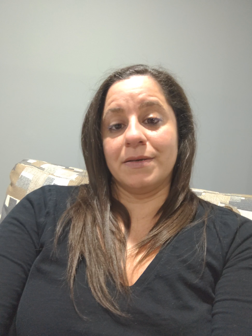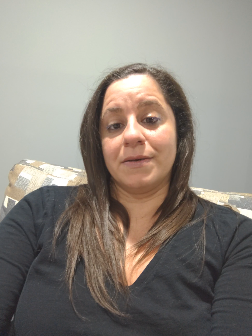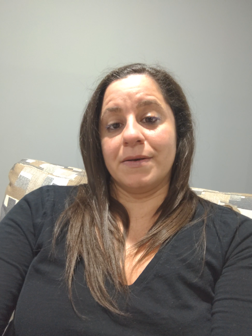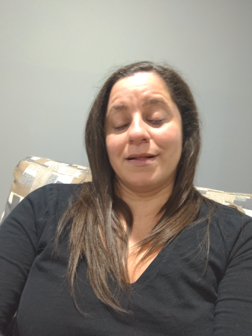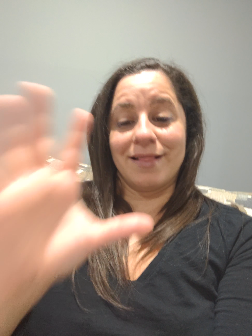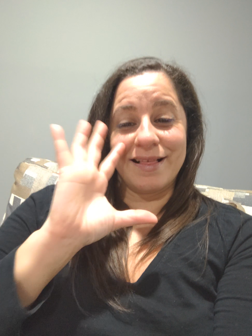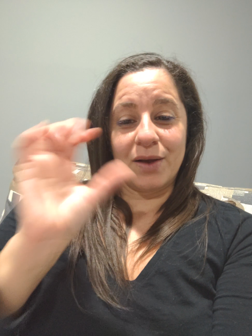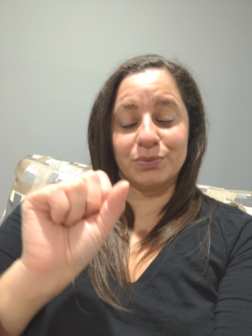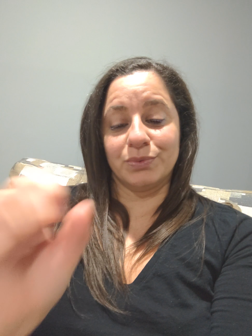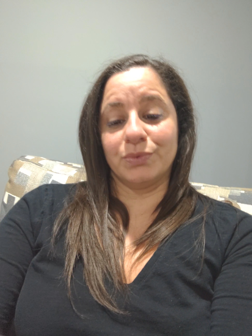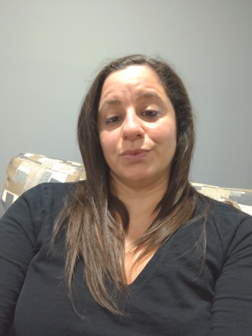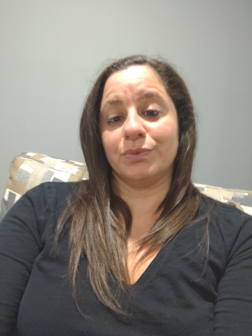loud